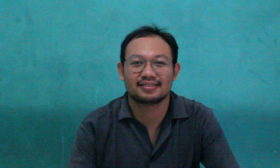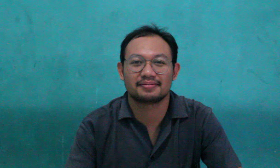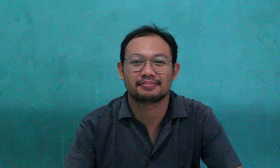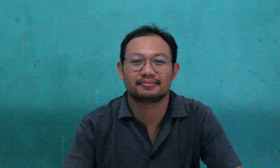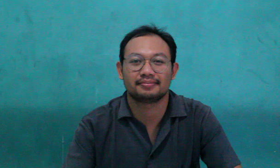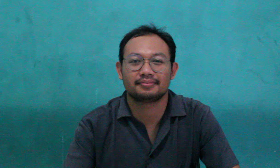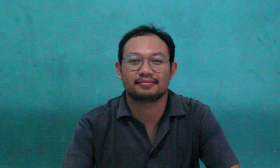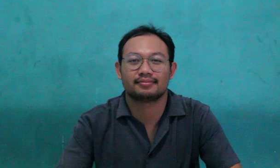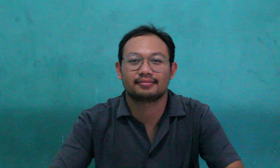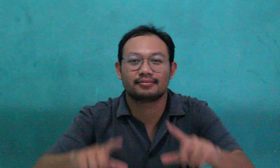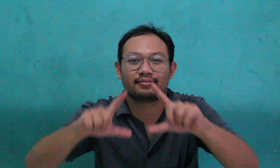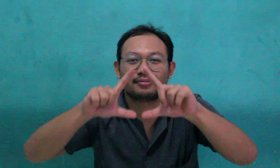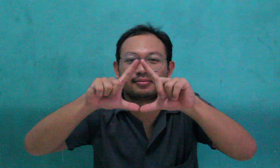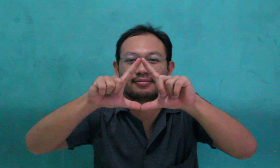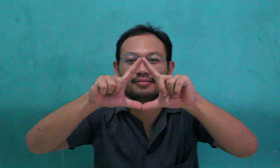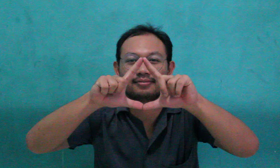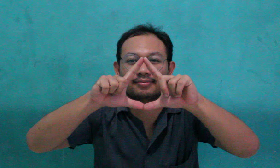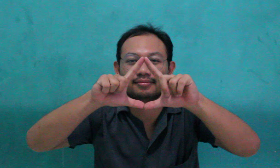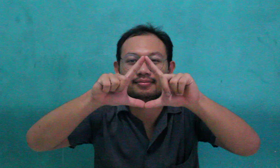A